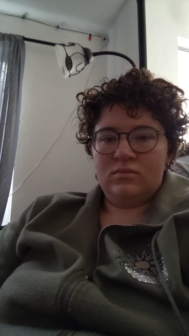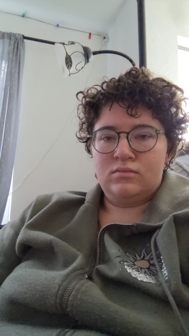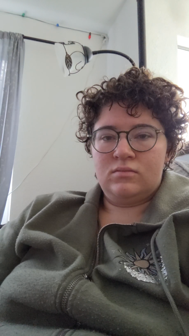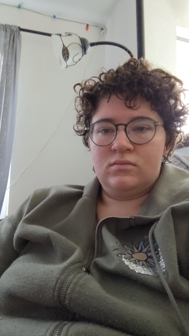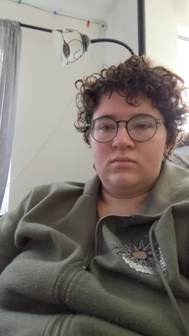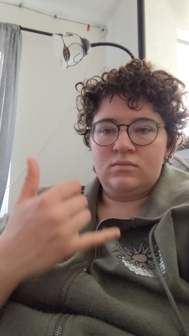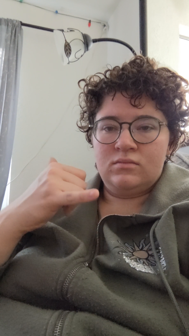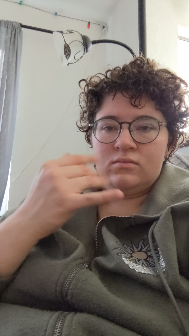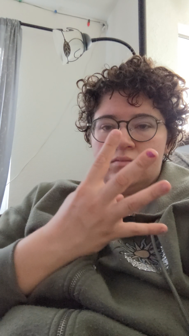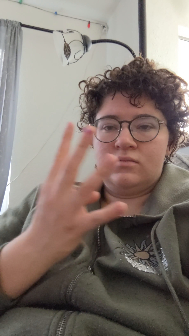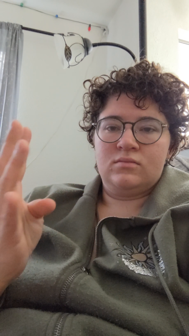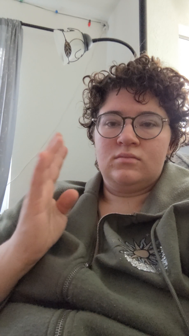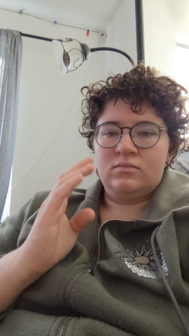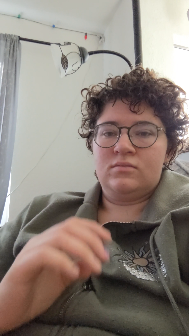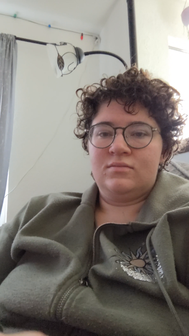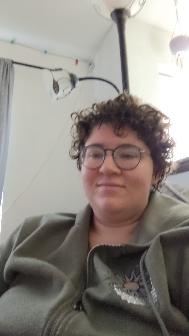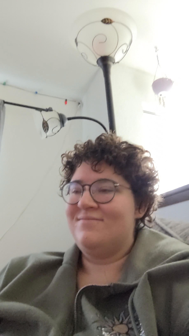playpen